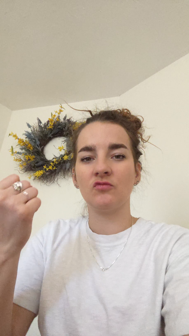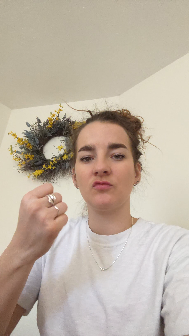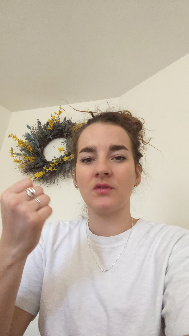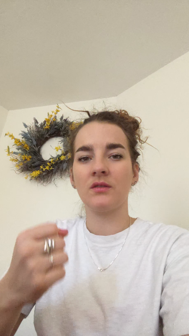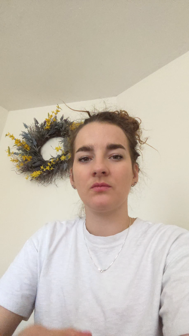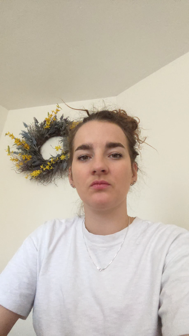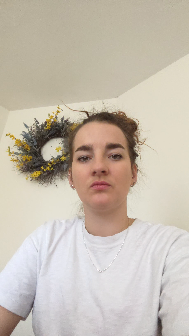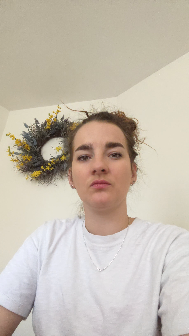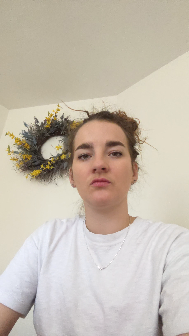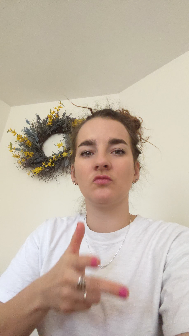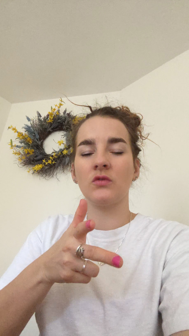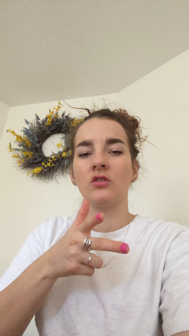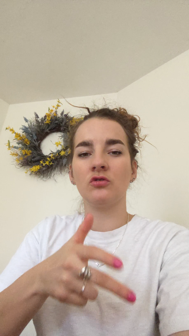garage